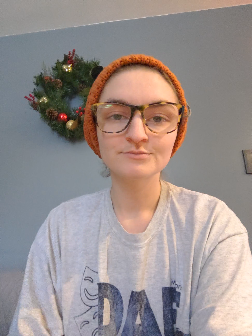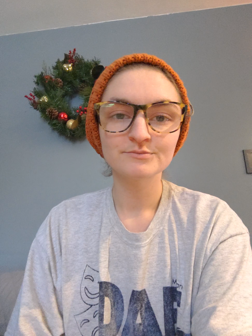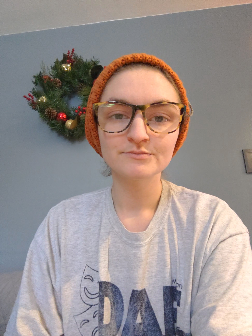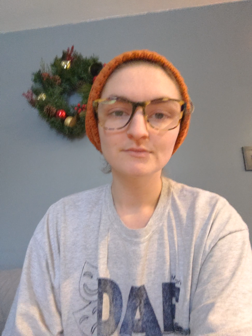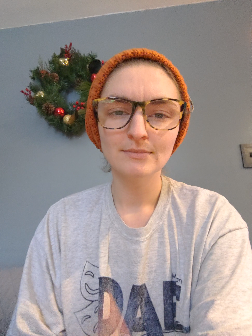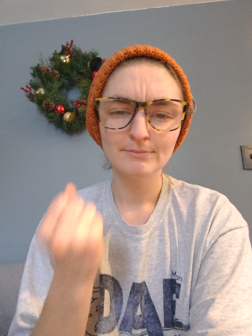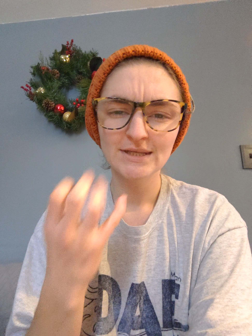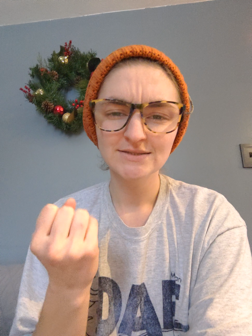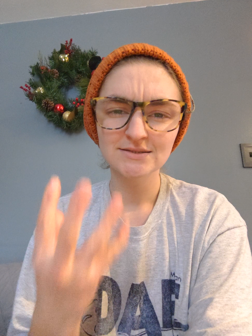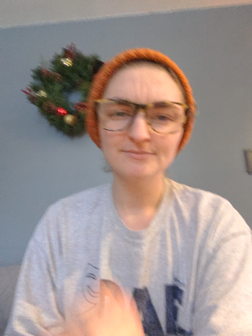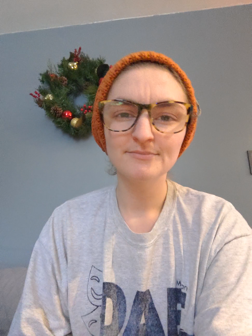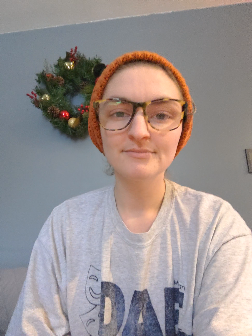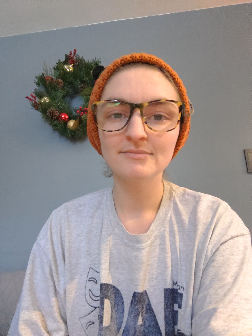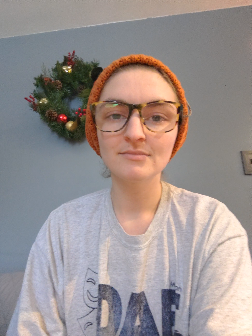many